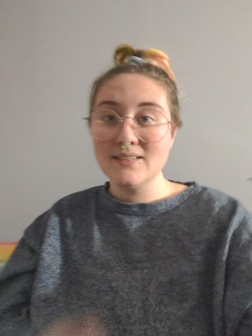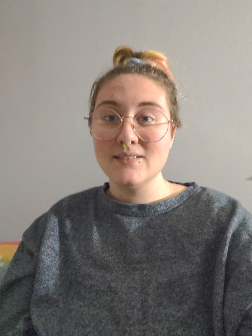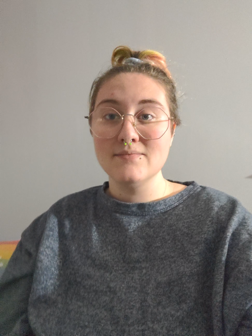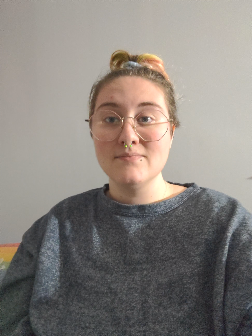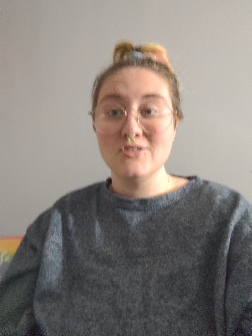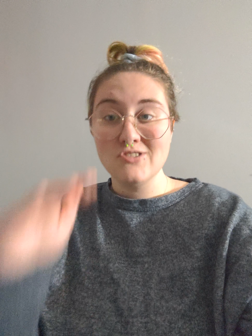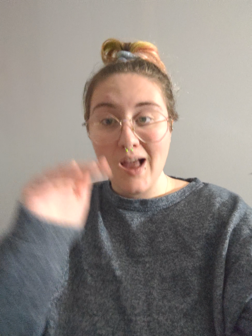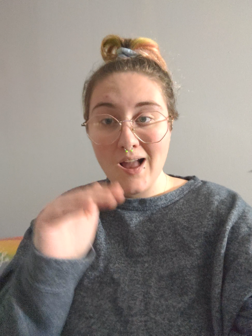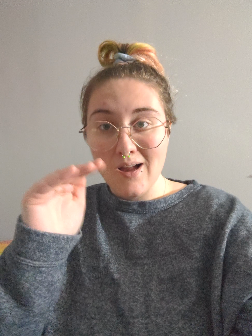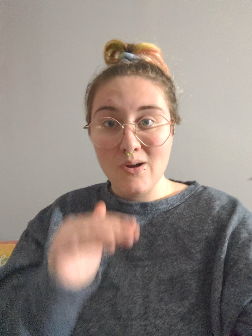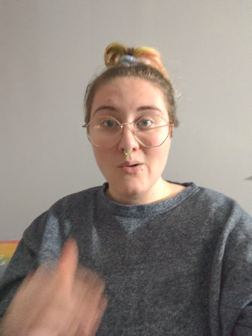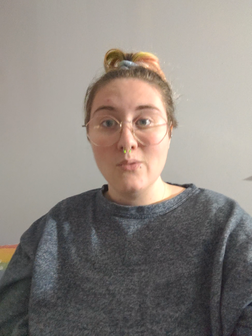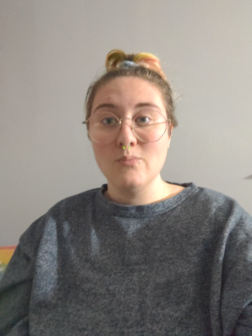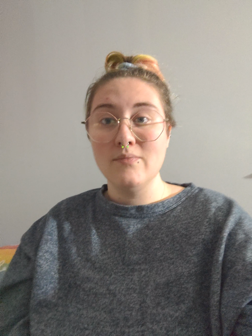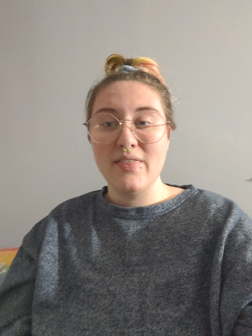child